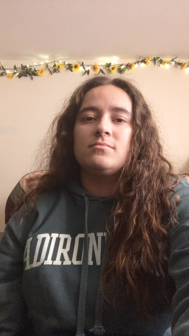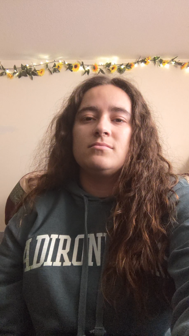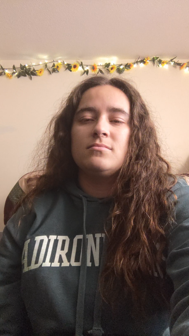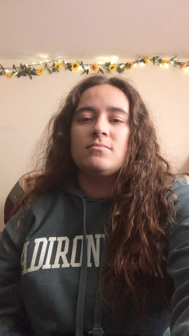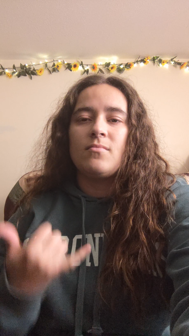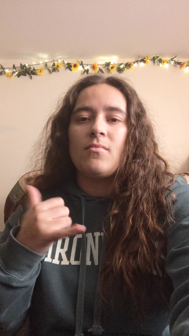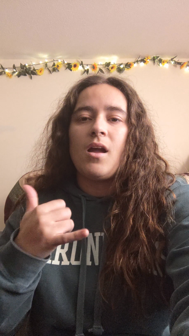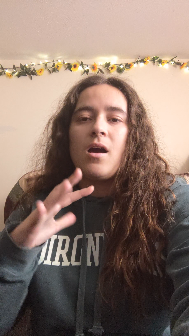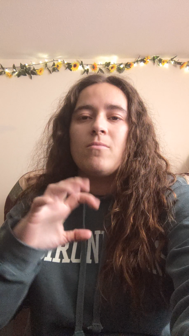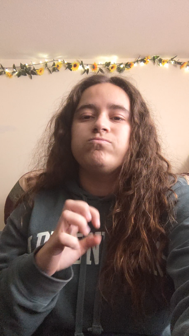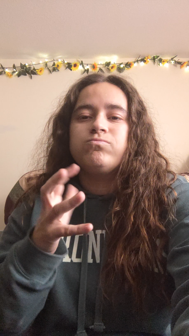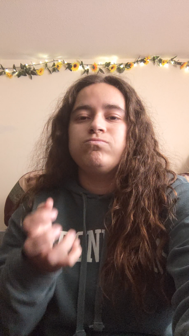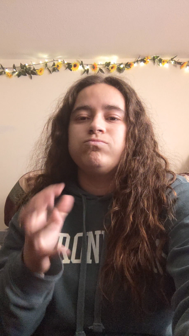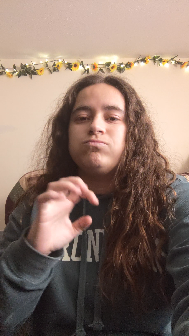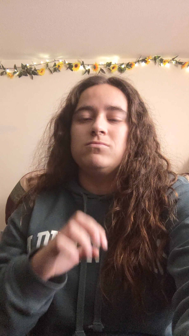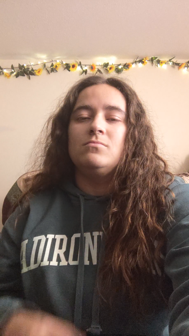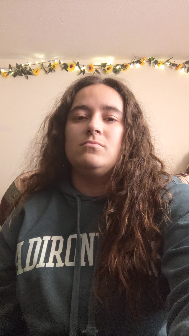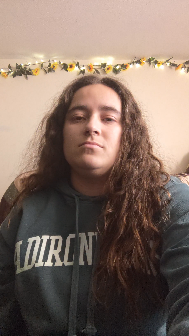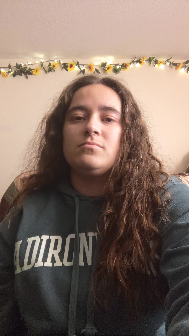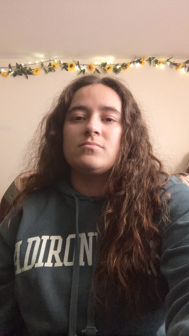play dough